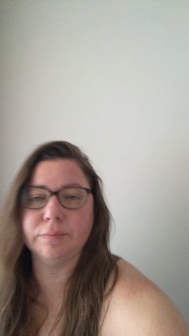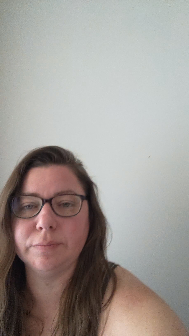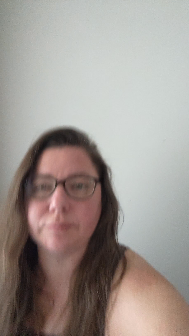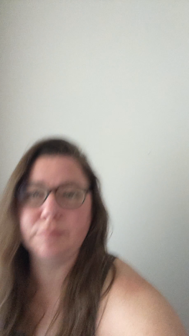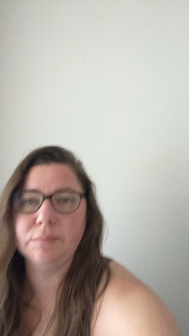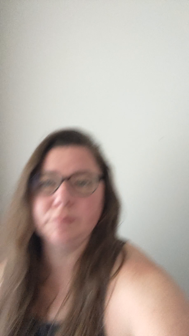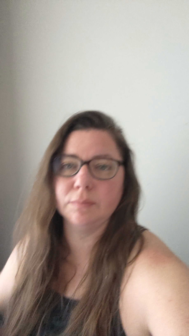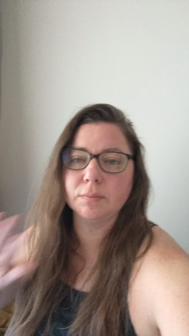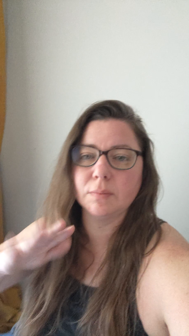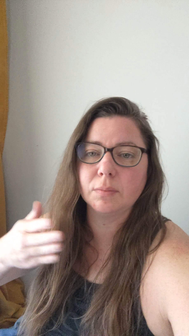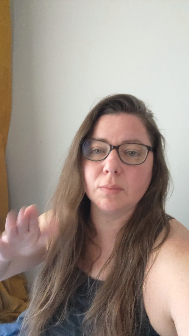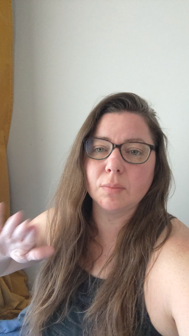cook